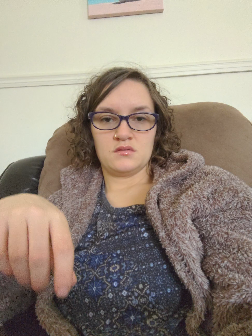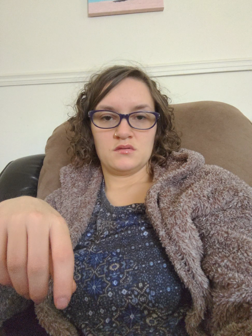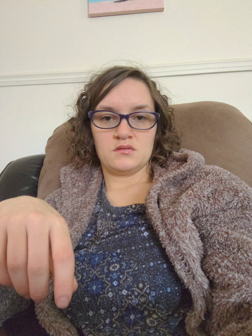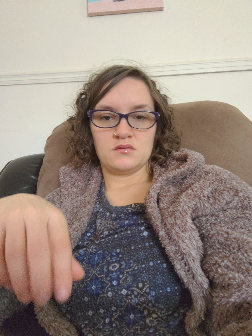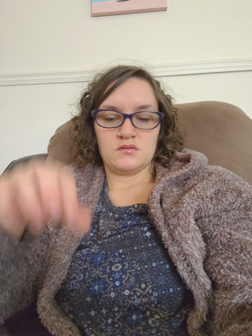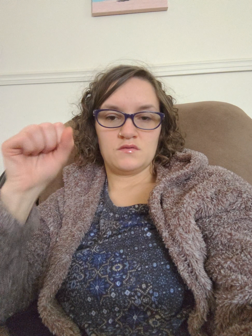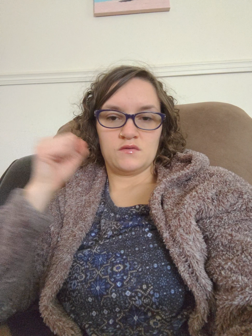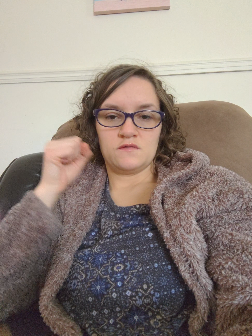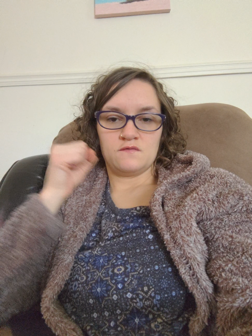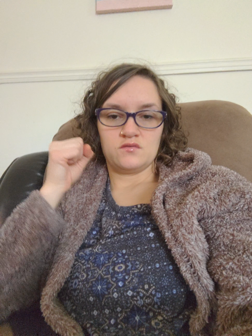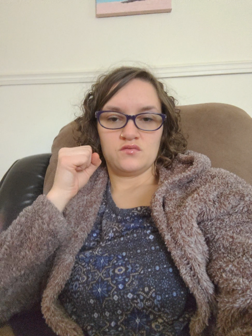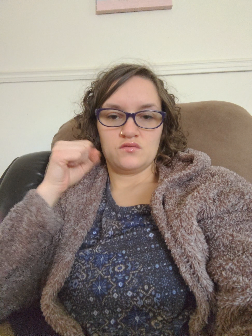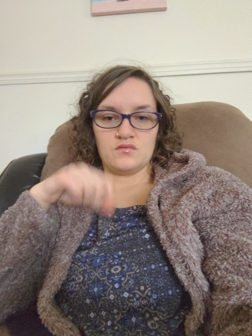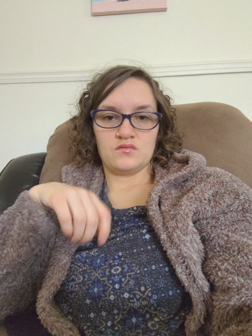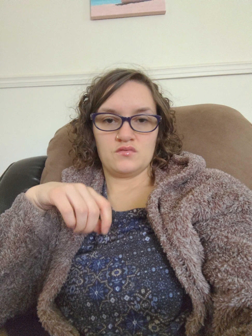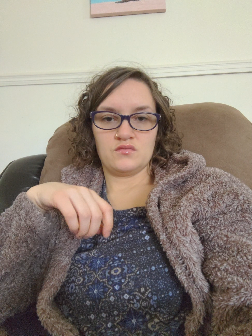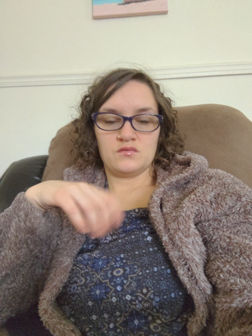refrigerator